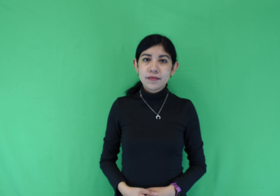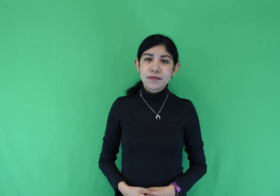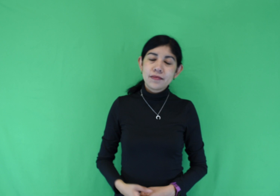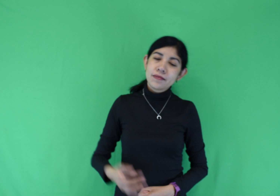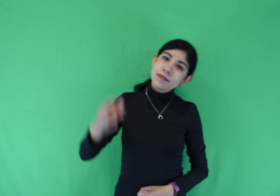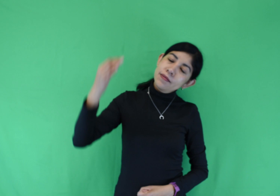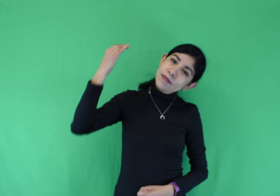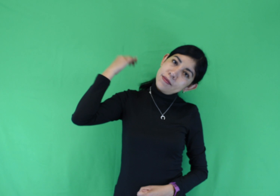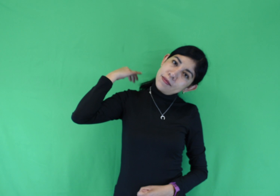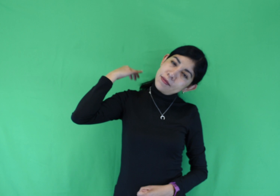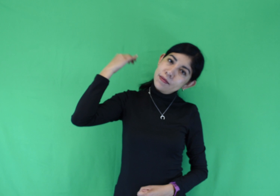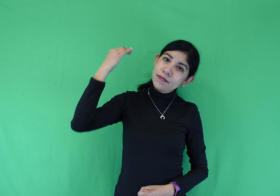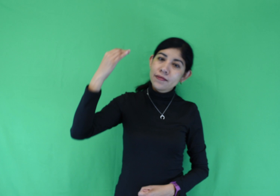antes